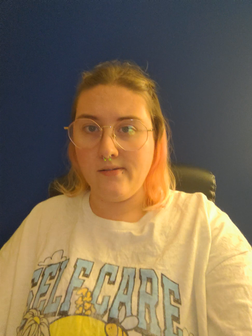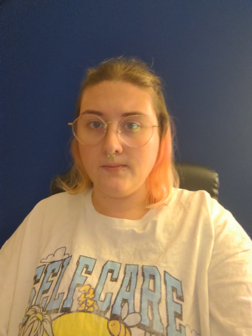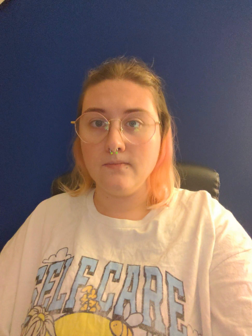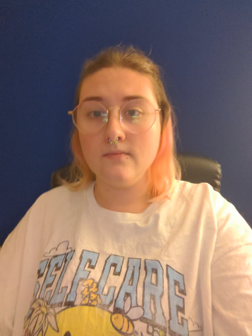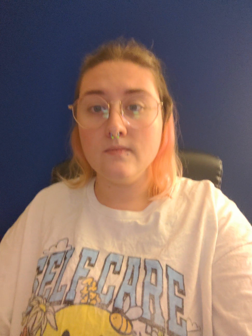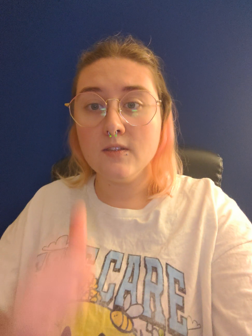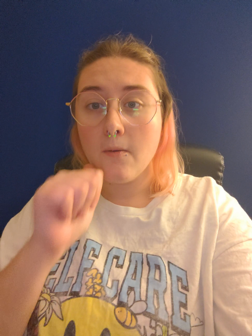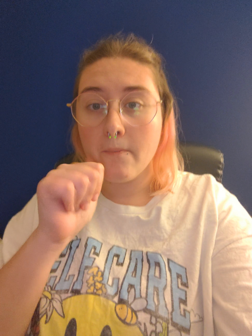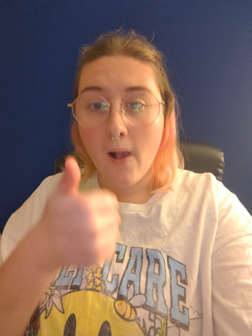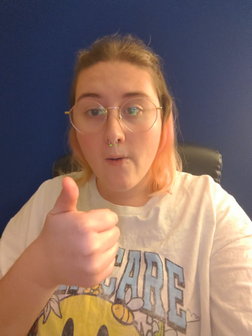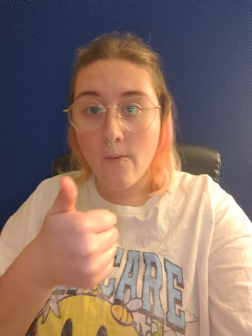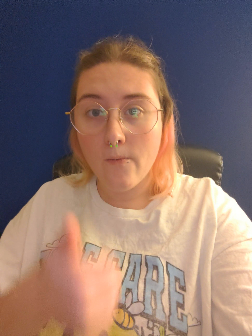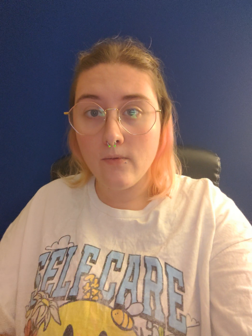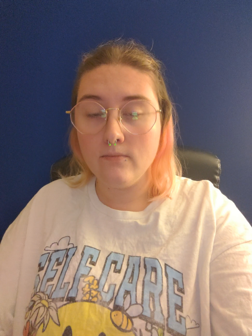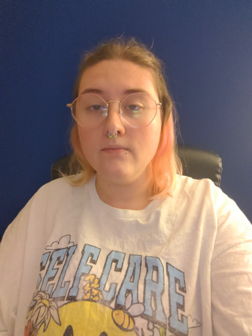tomorrow